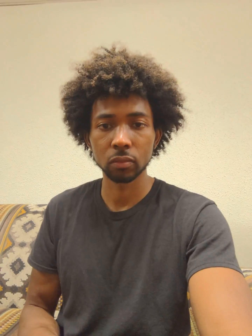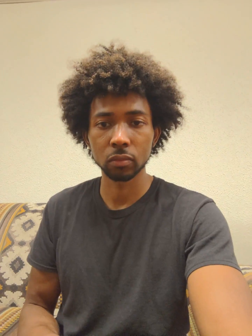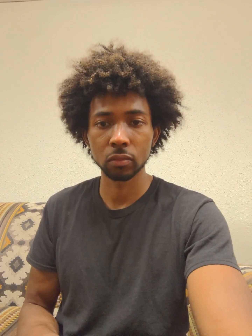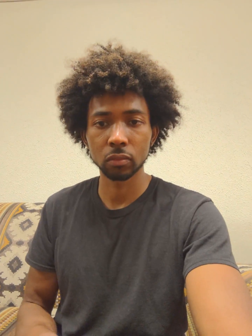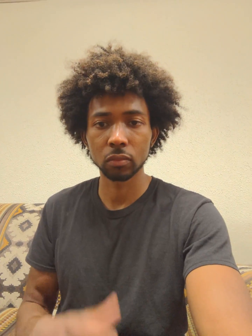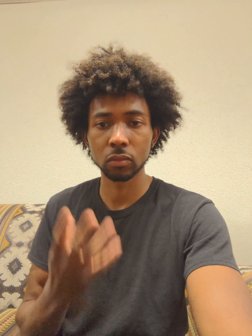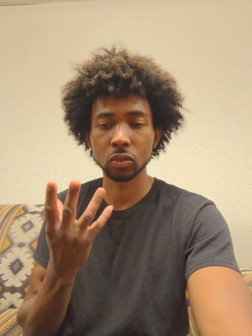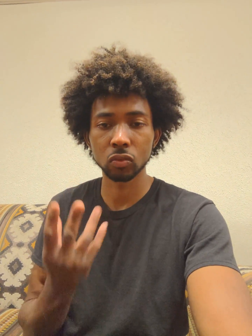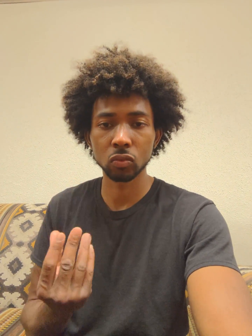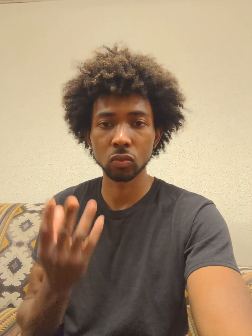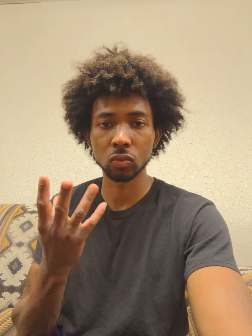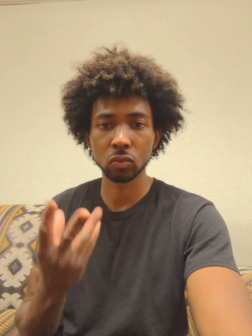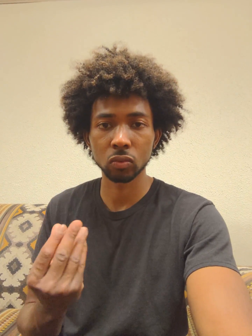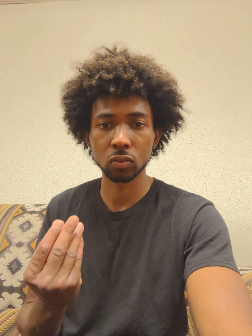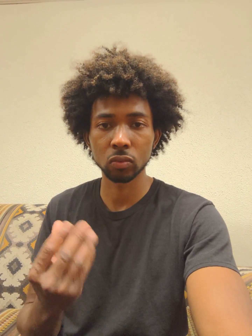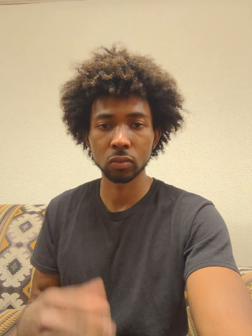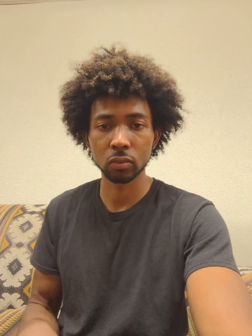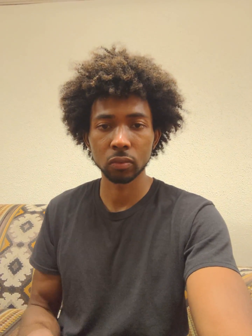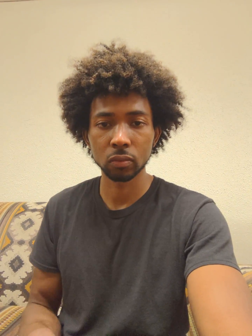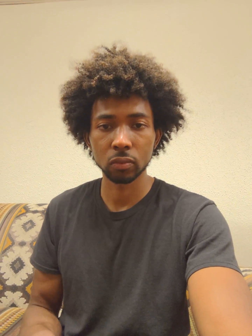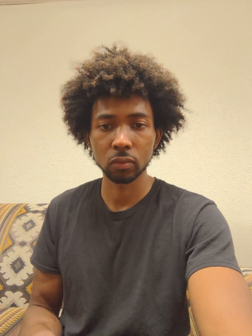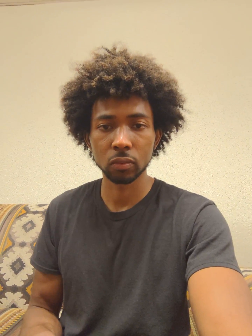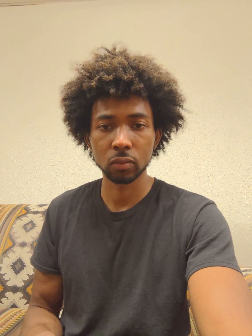gentle